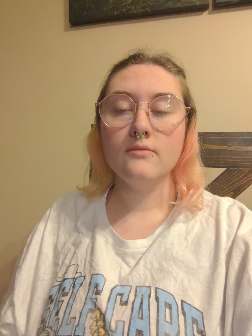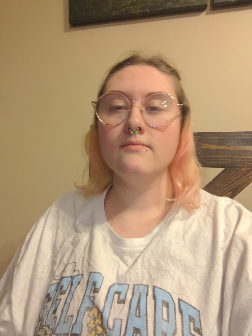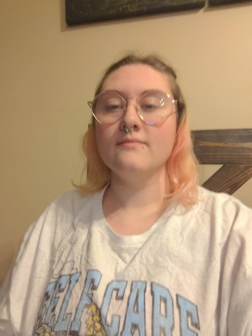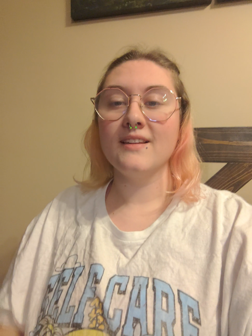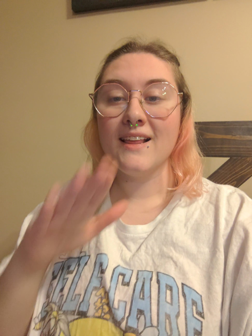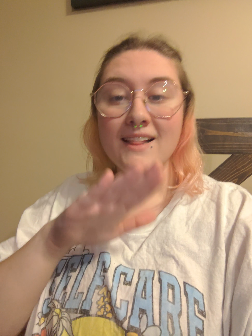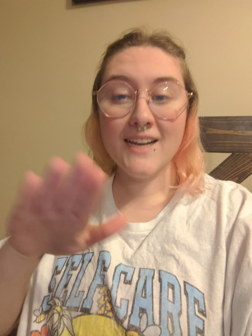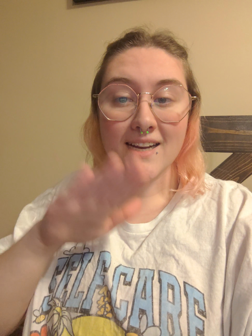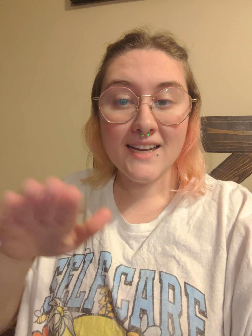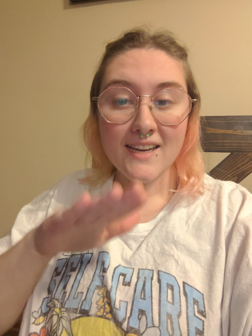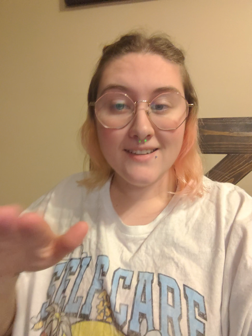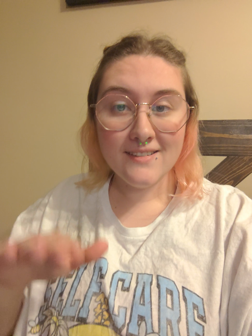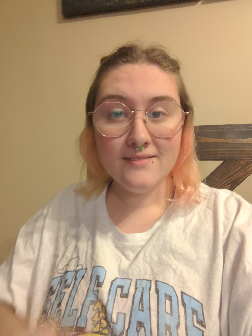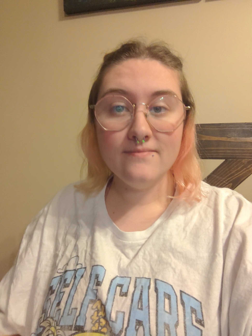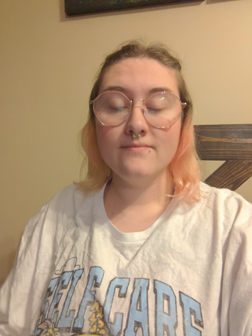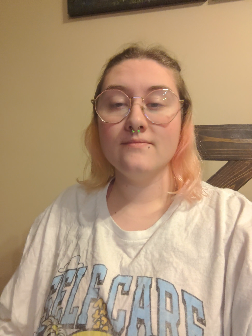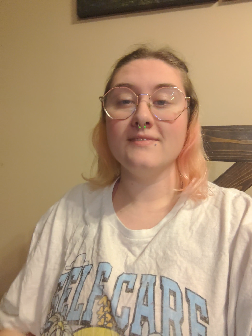clean